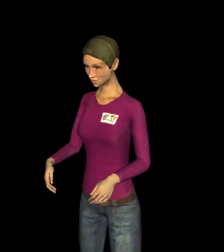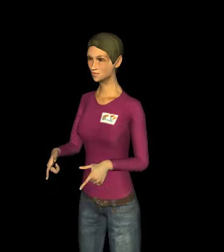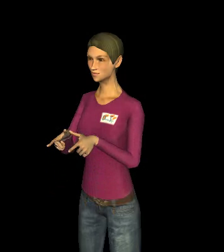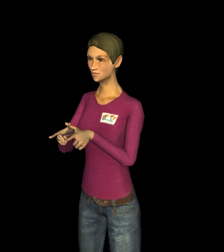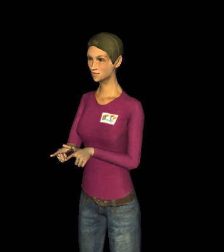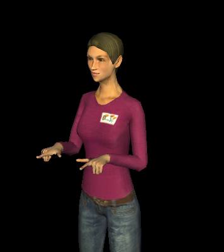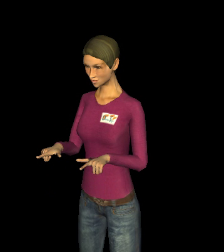لغة